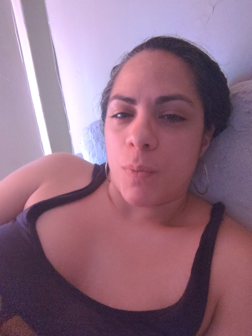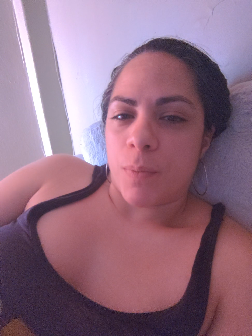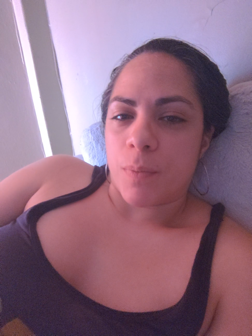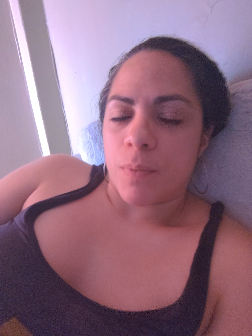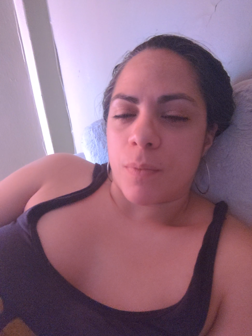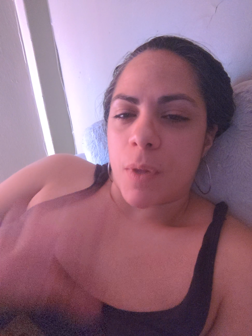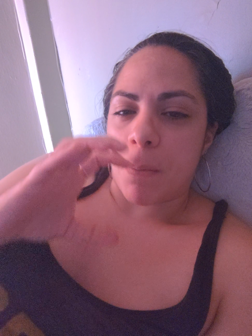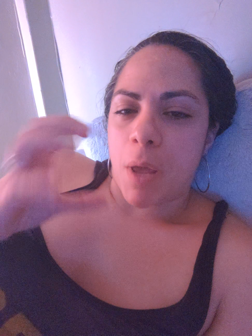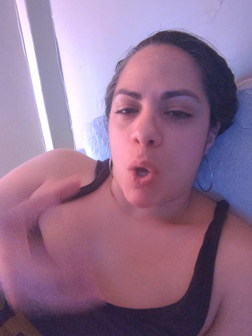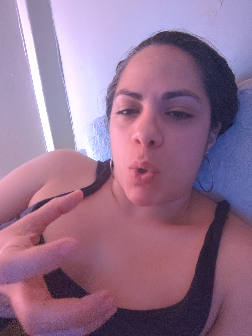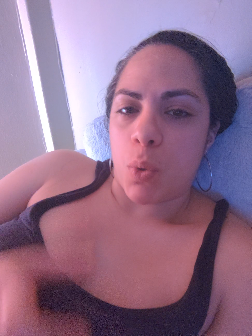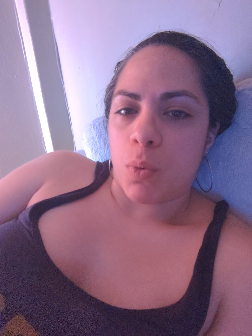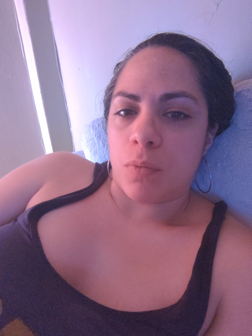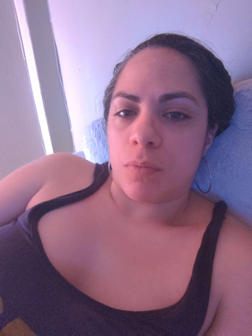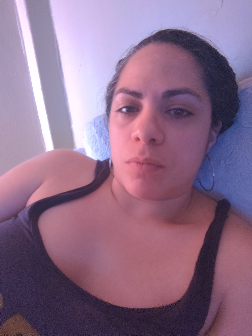balloon